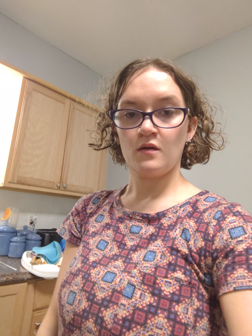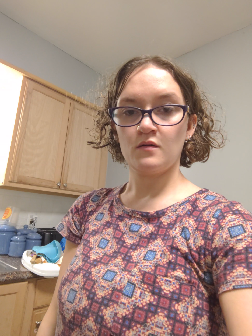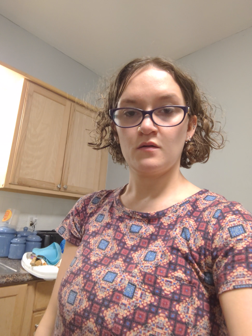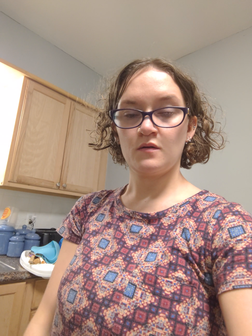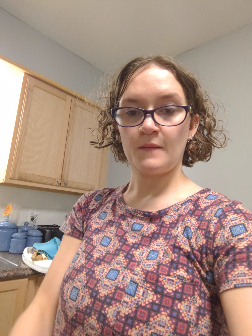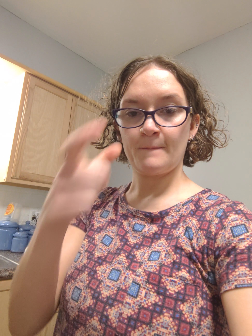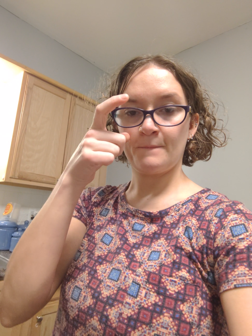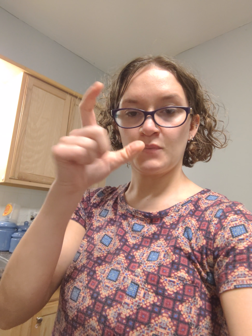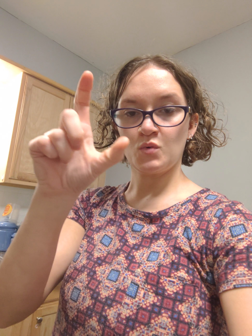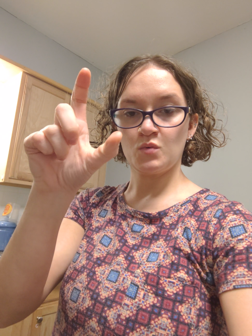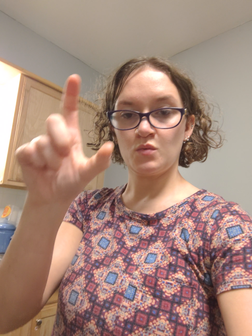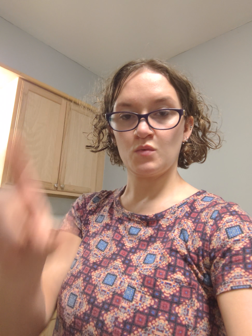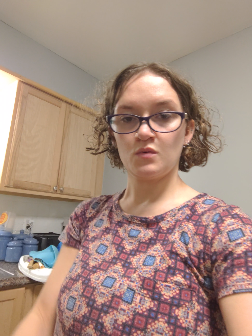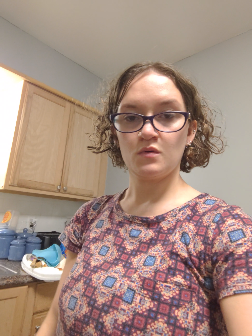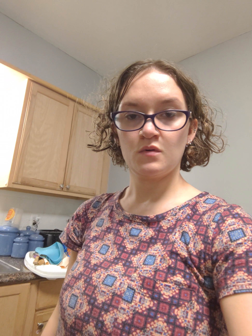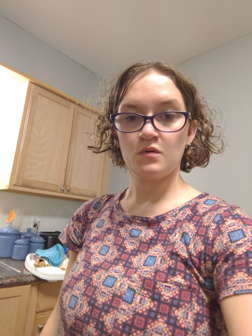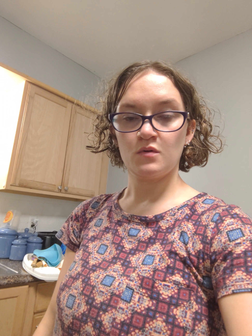moon